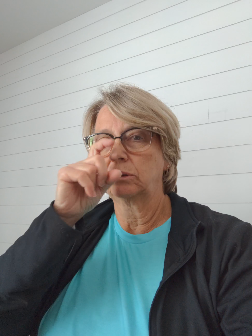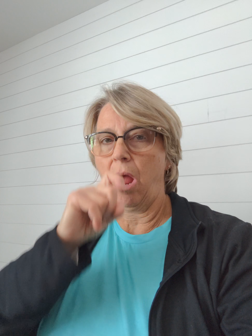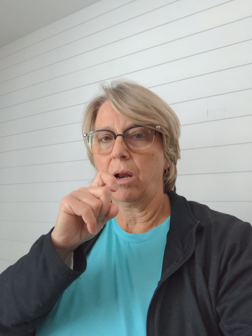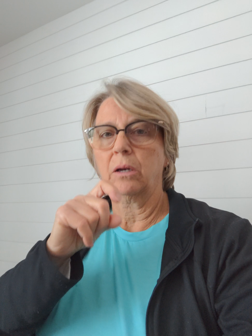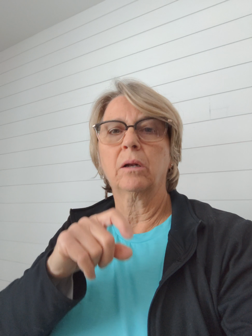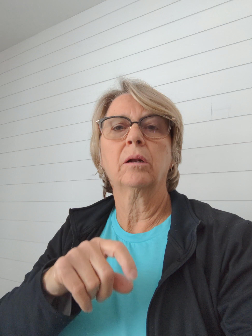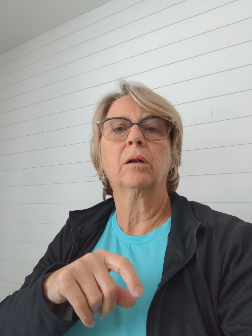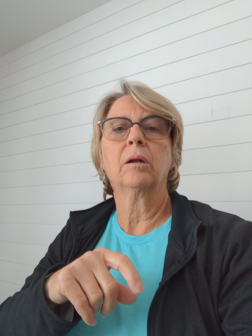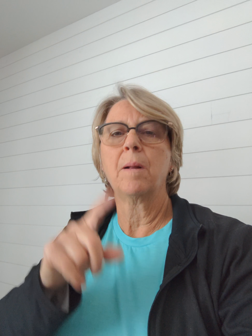doll